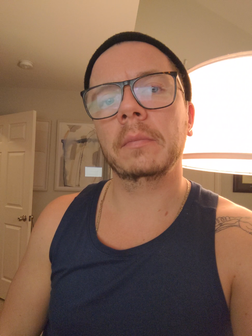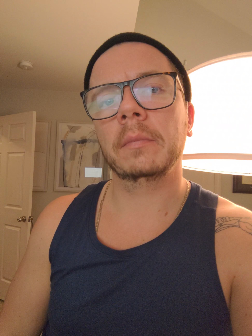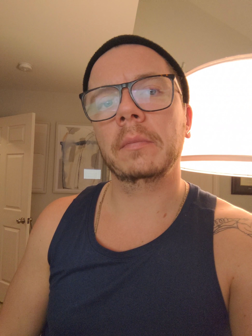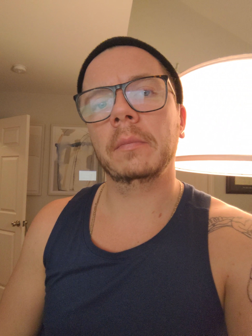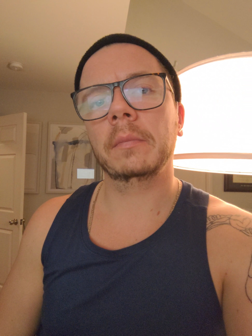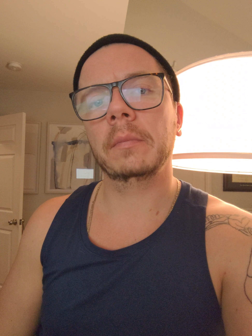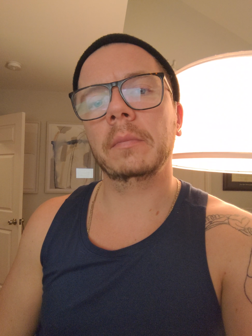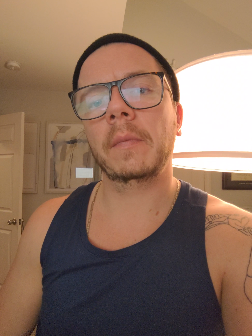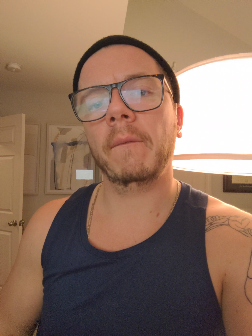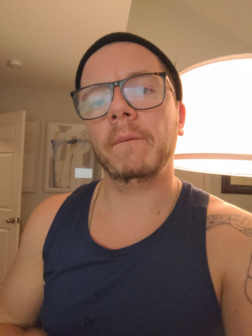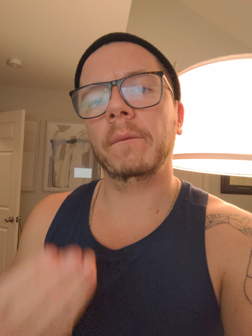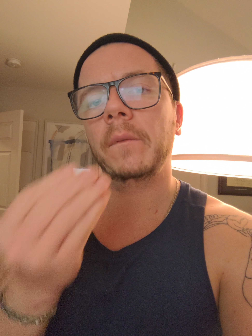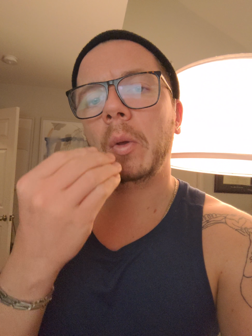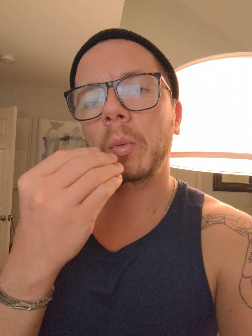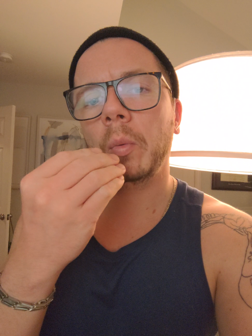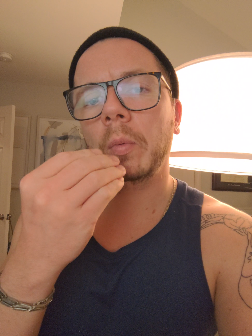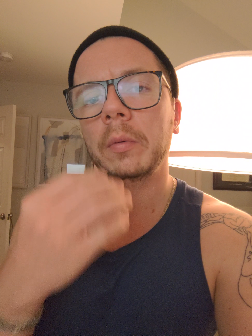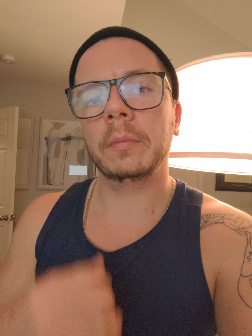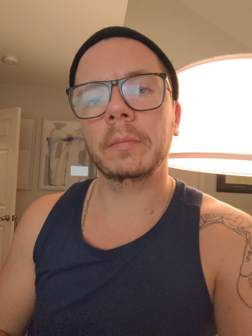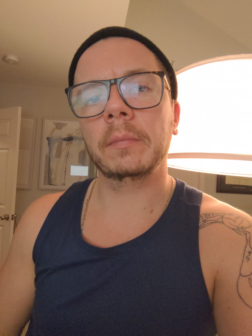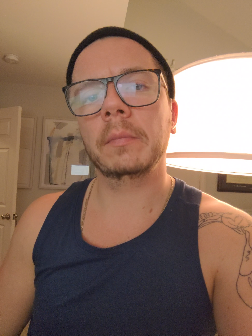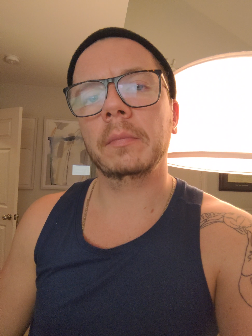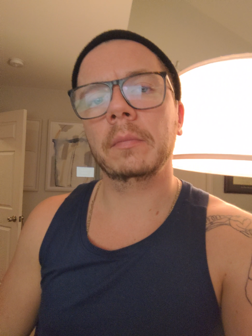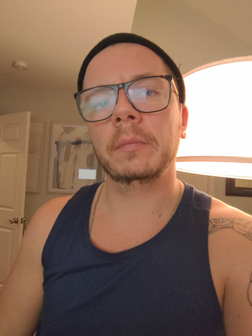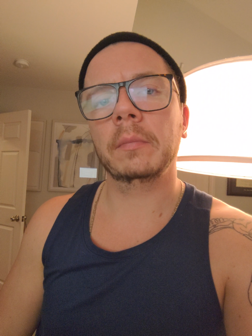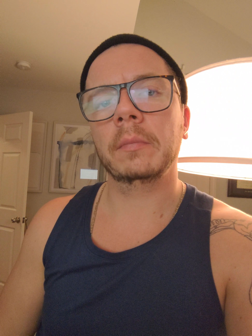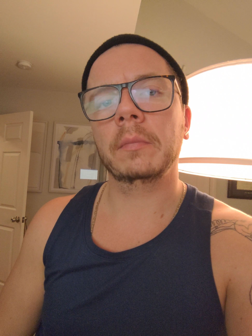food